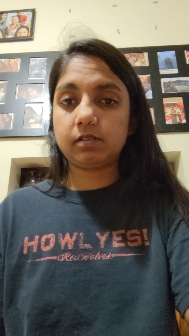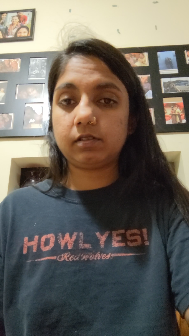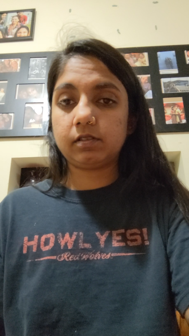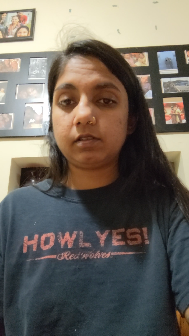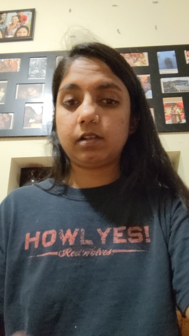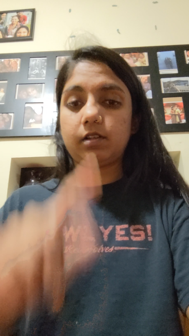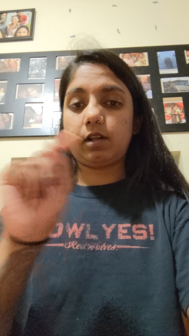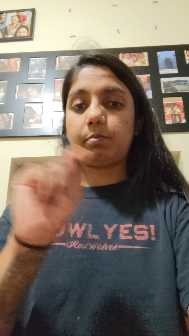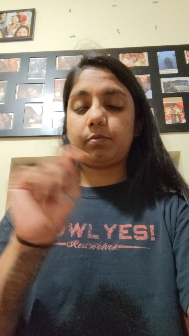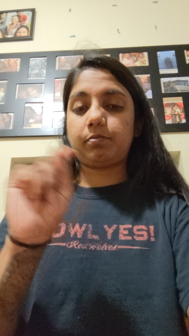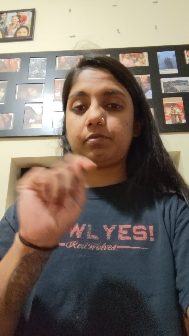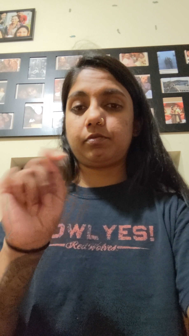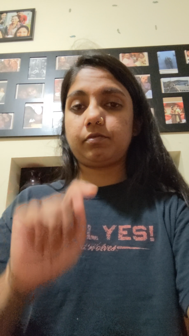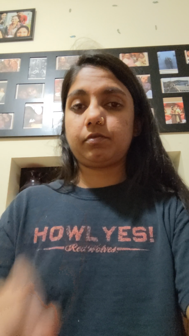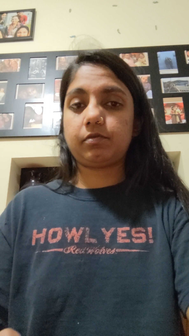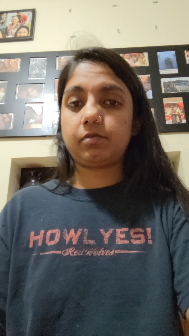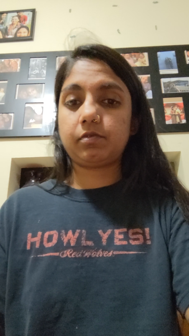bathroom